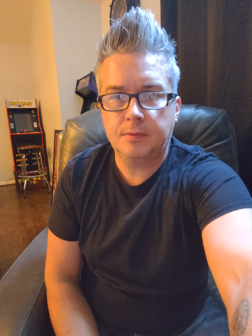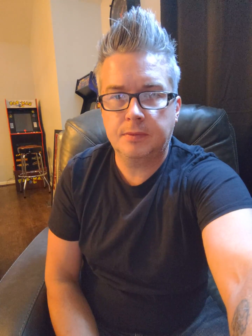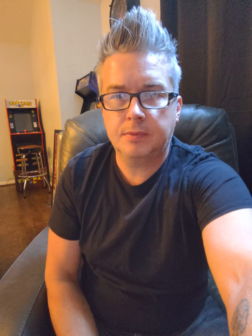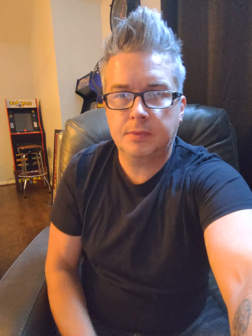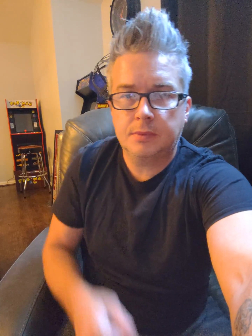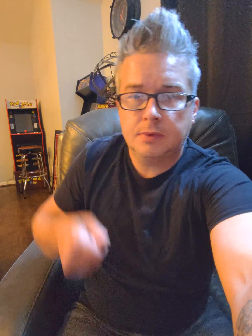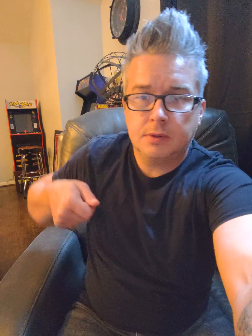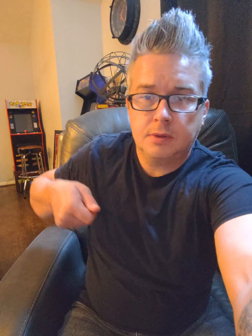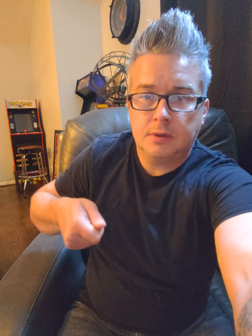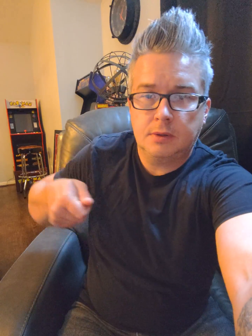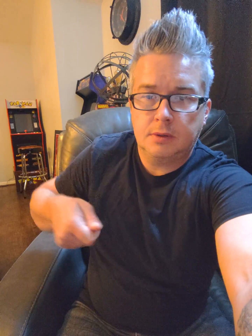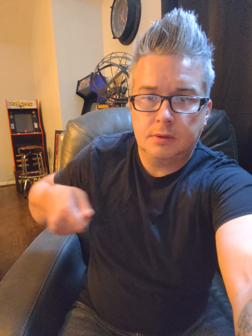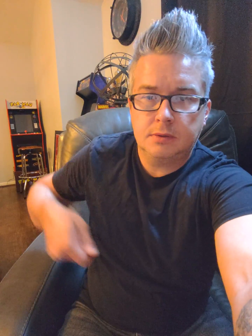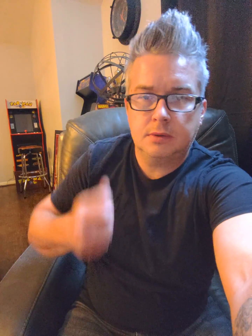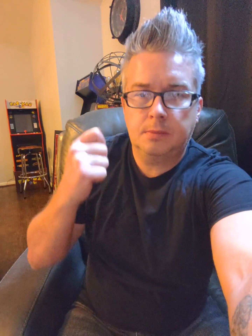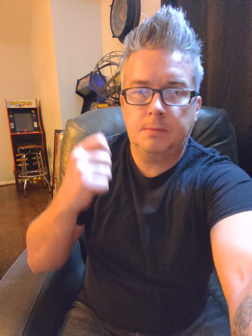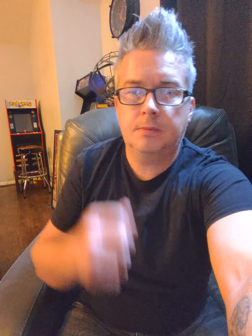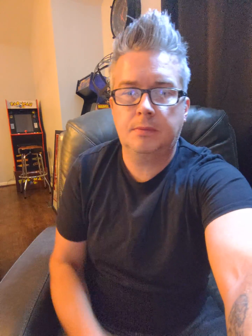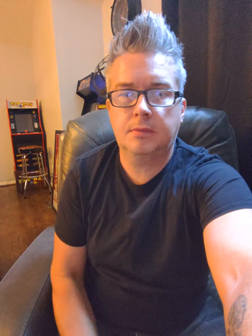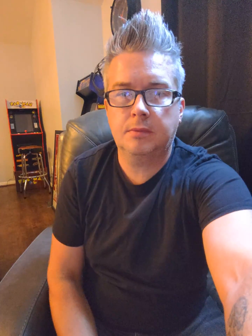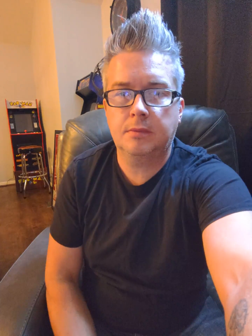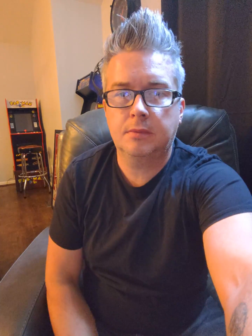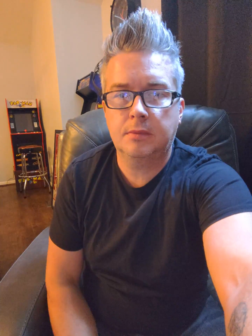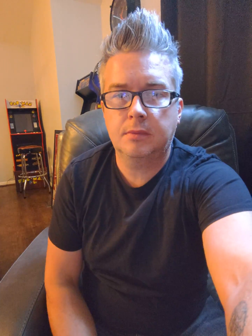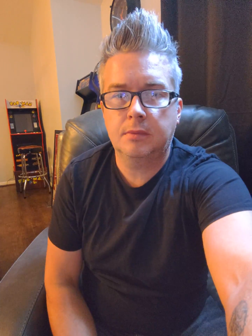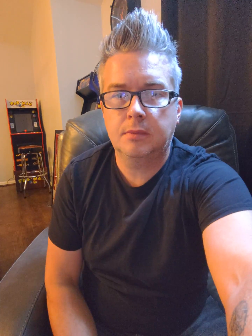shovel